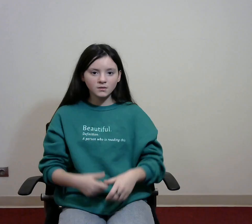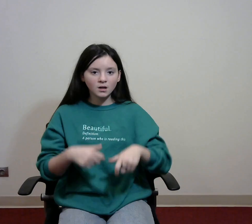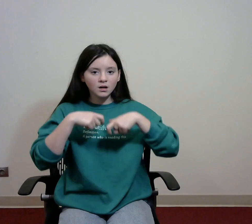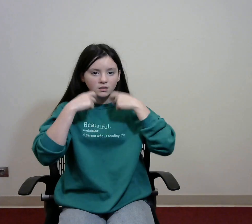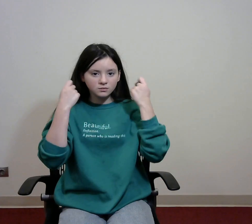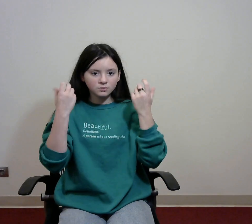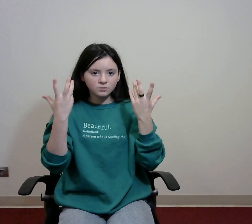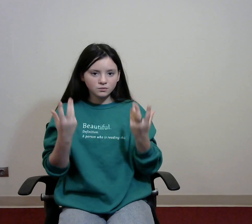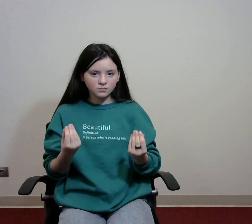ad günü